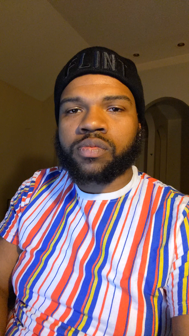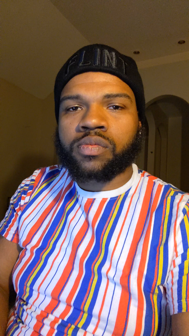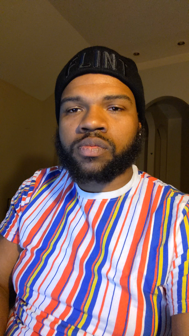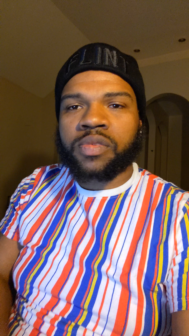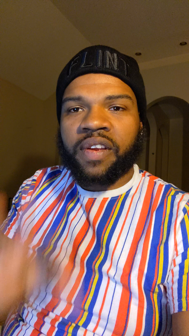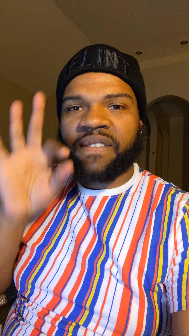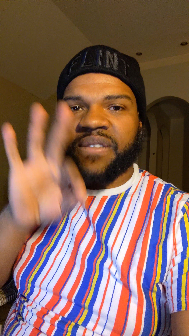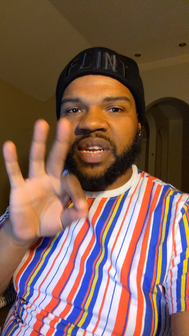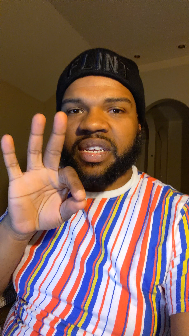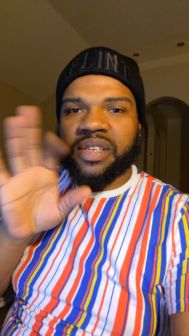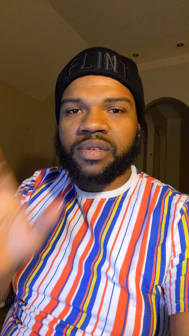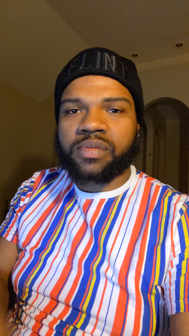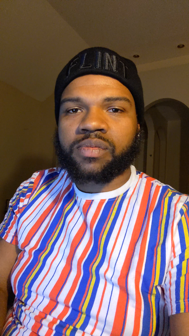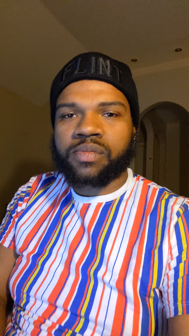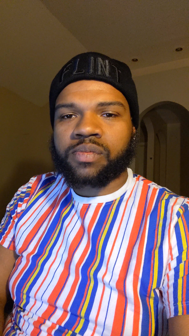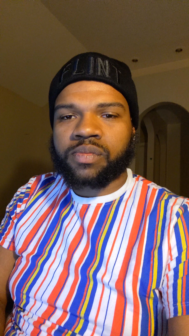fit